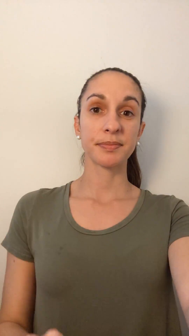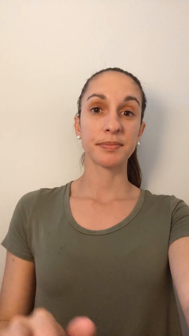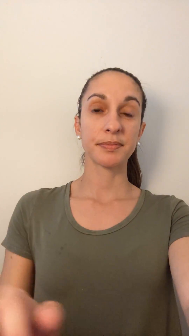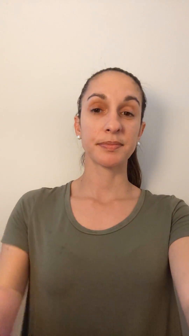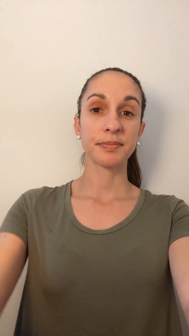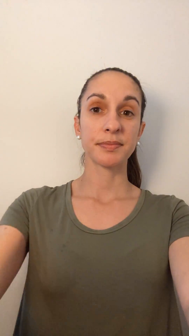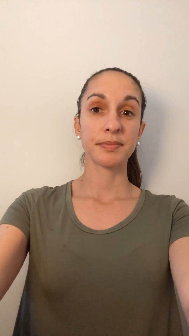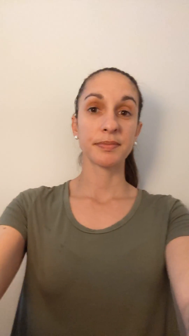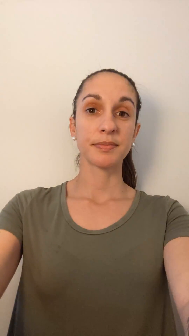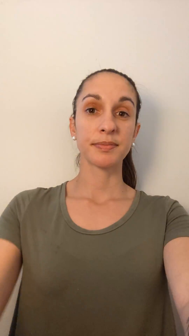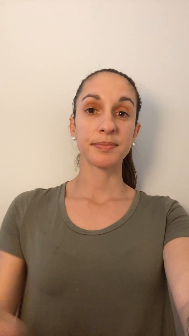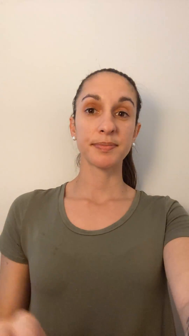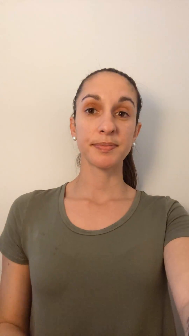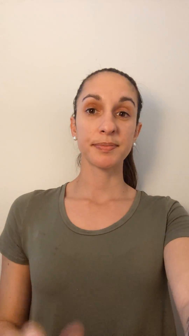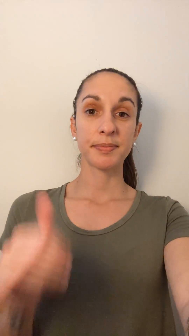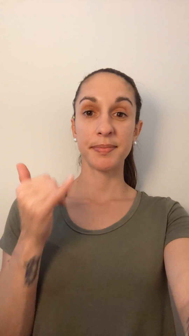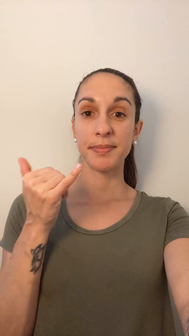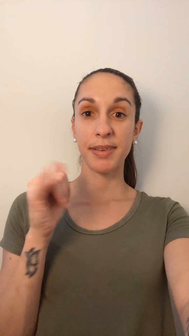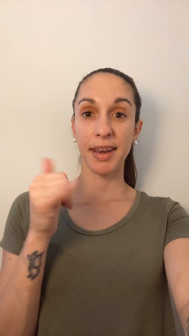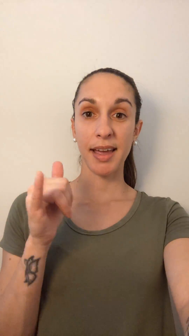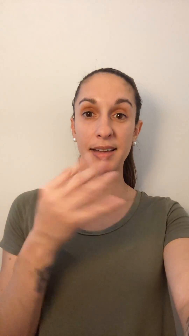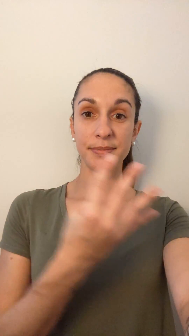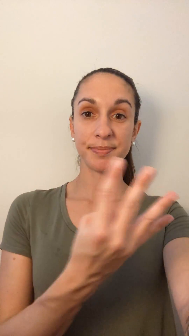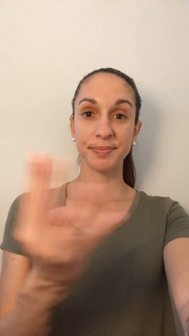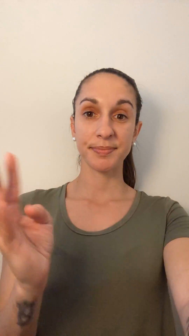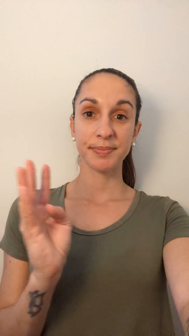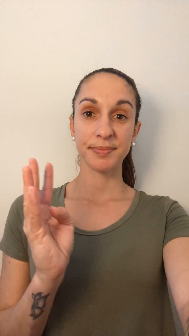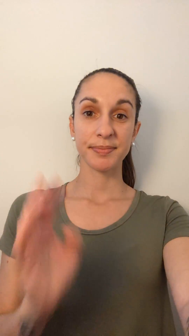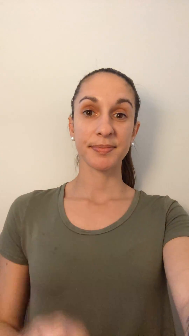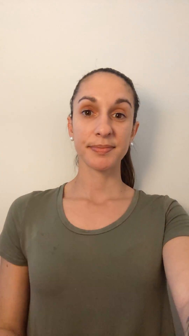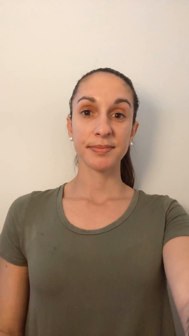playpen